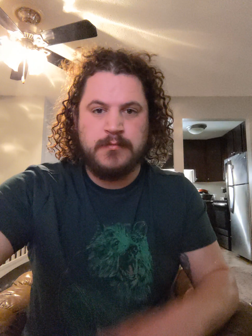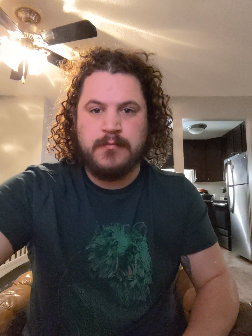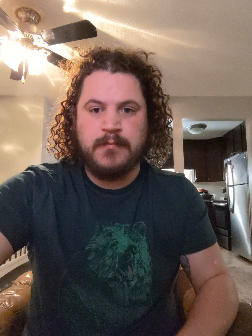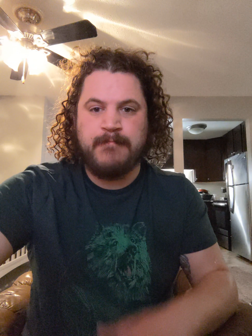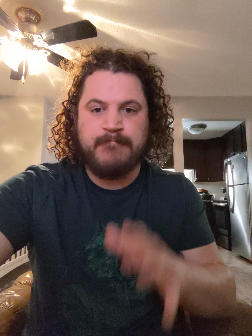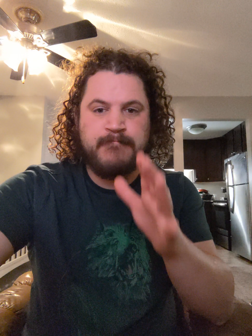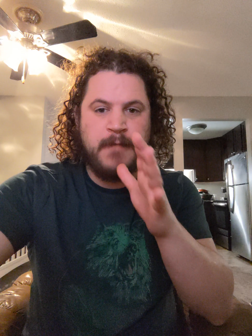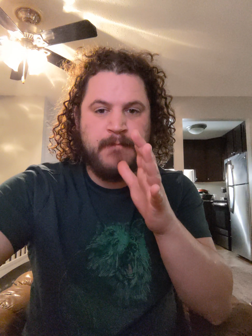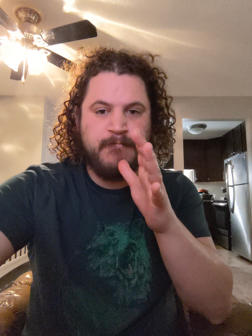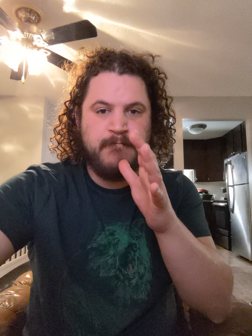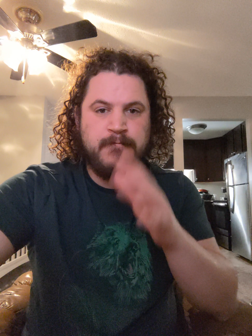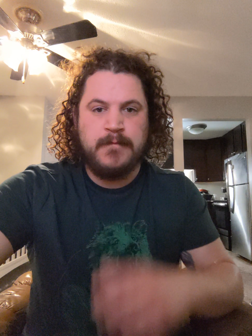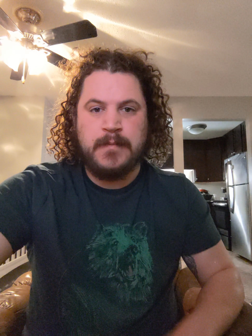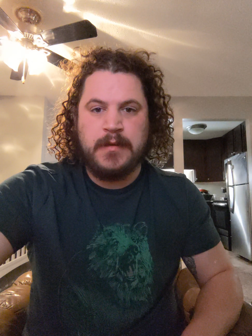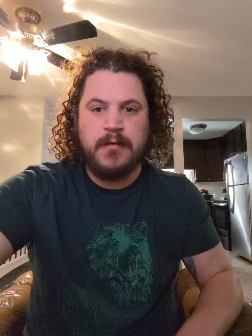mom